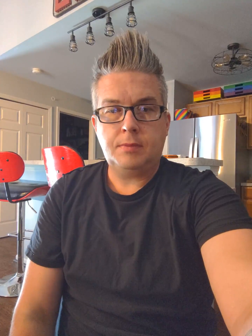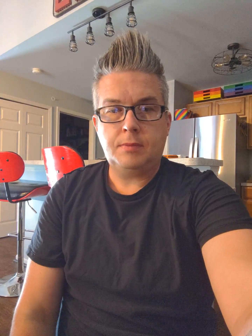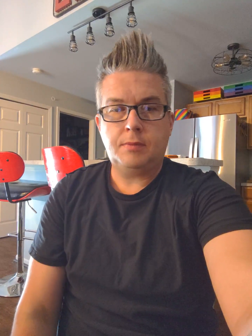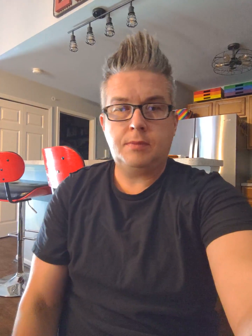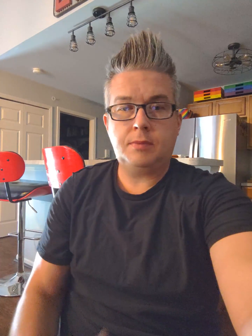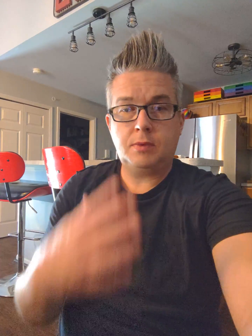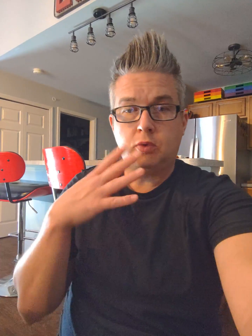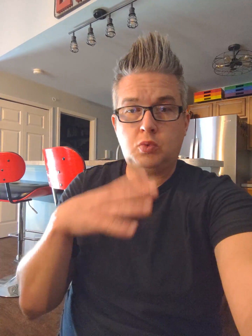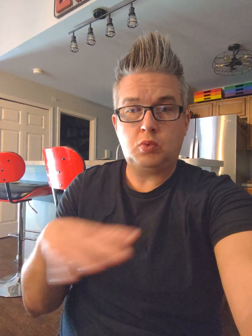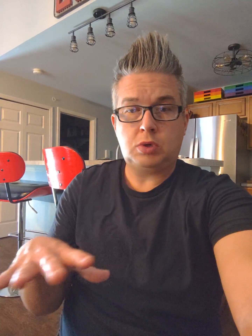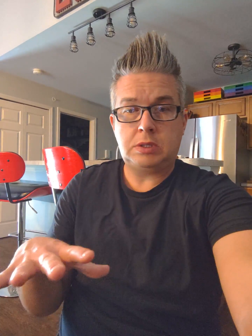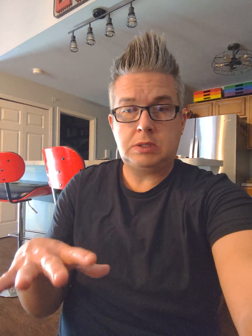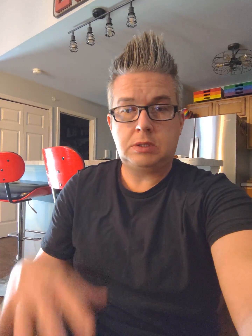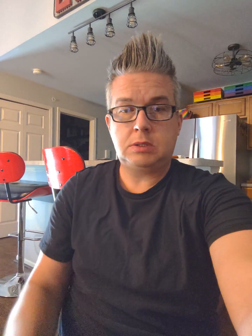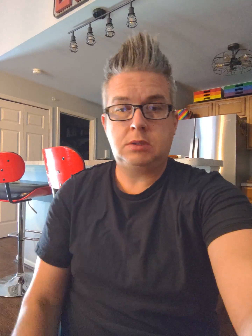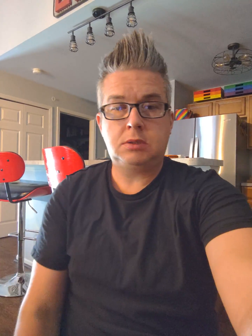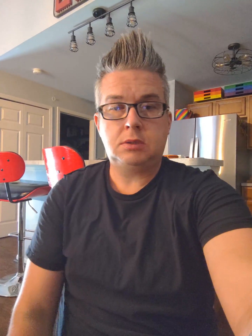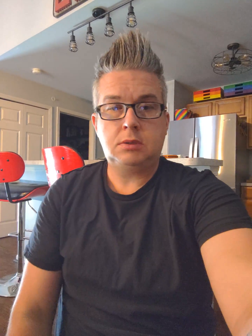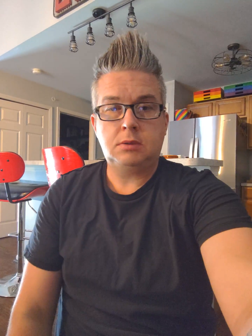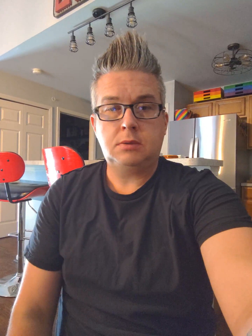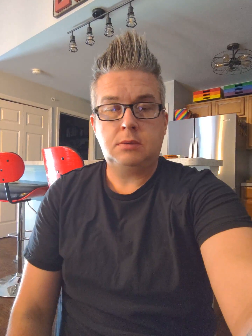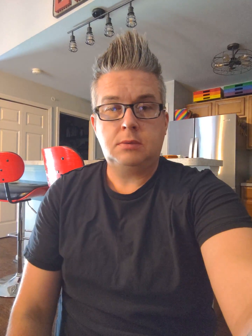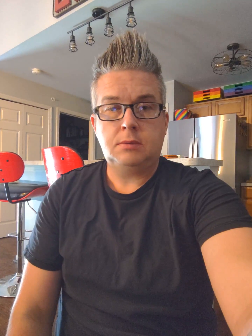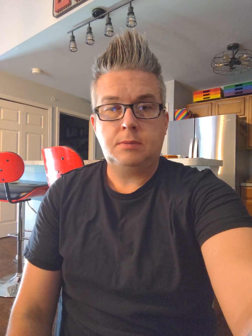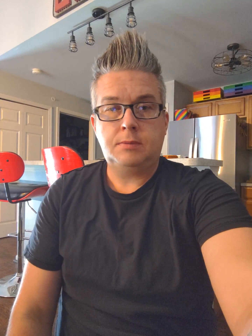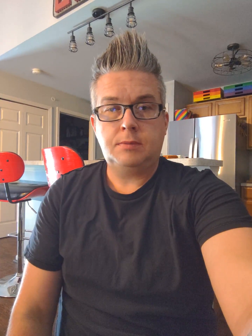dress